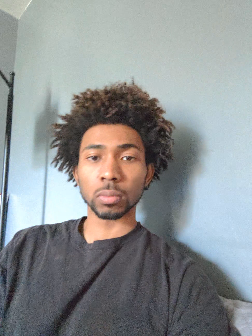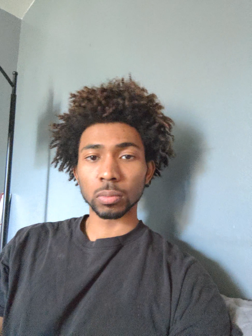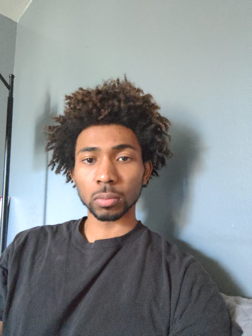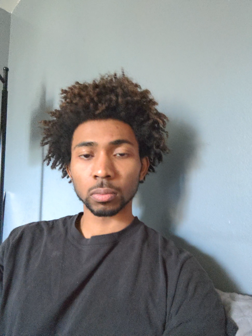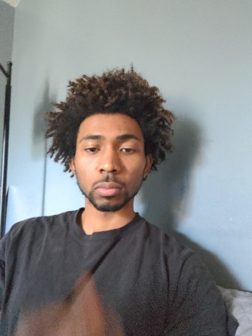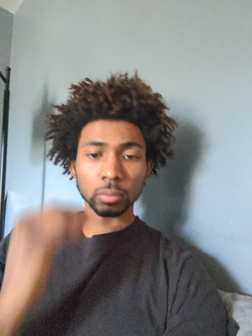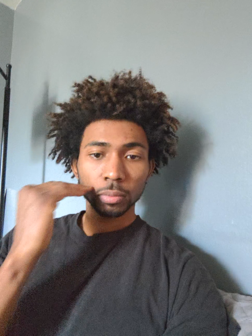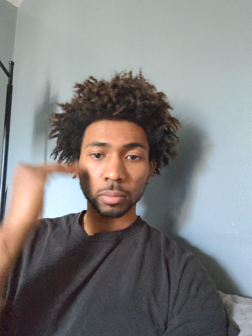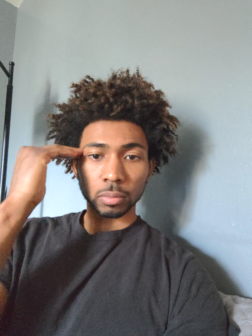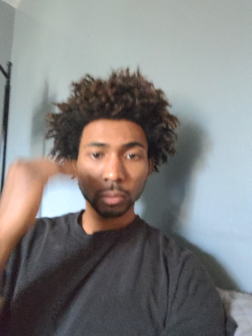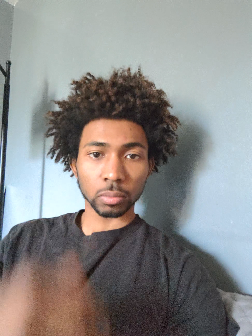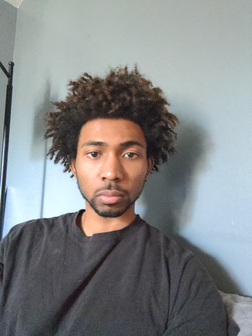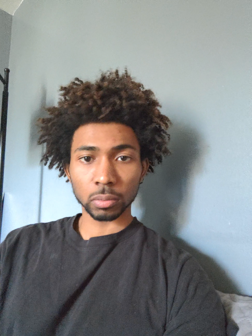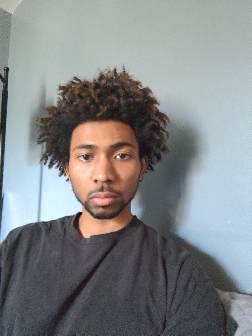head